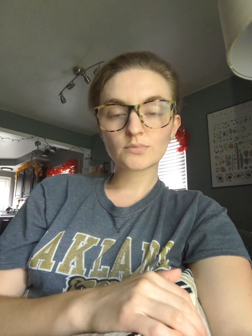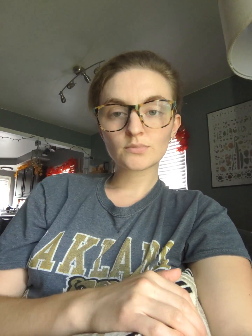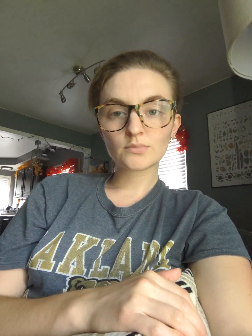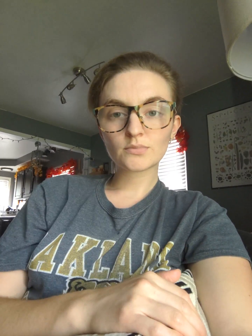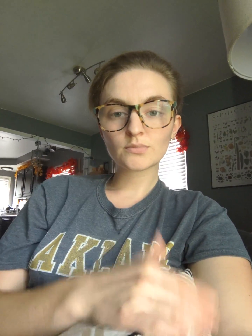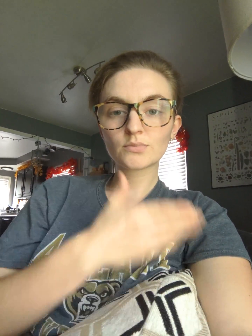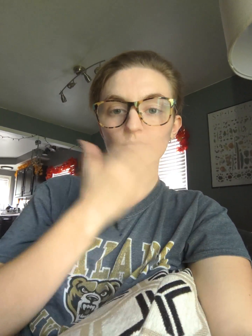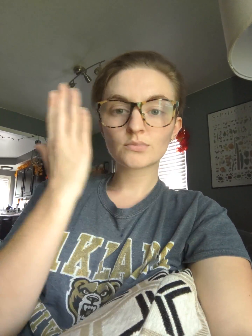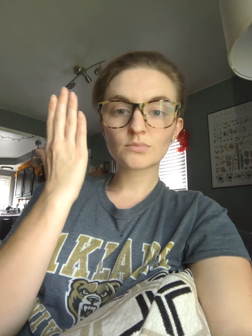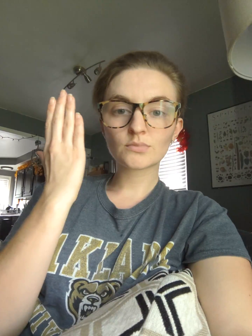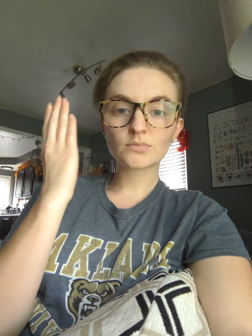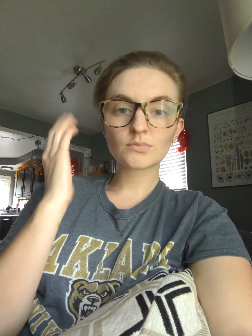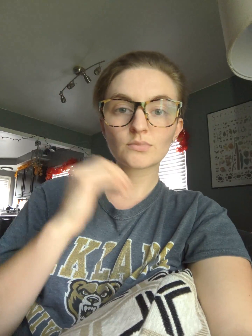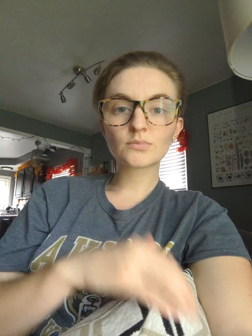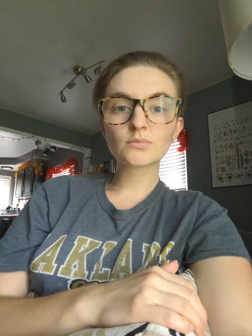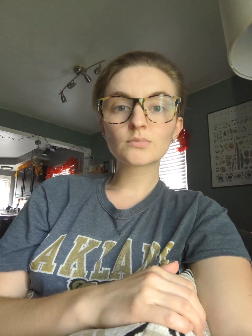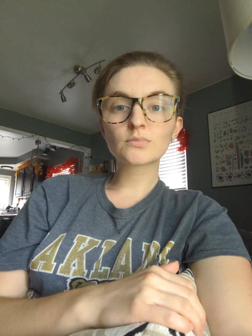all gone